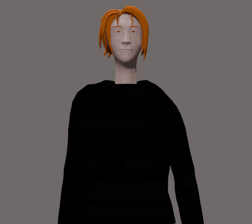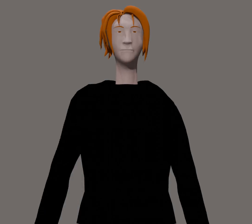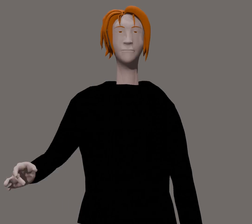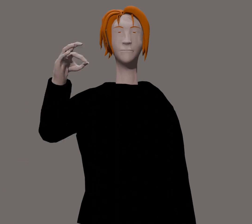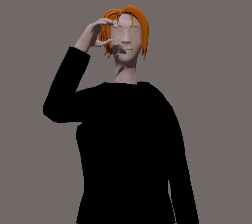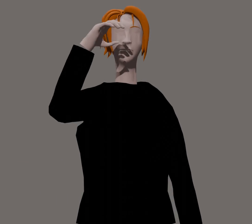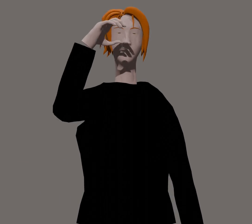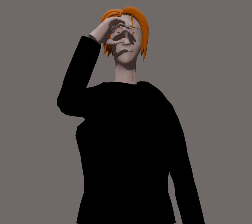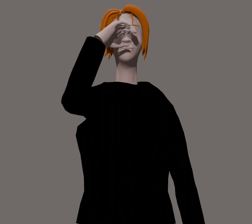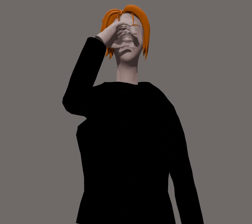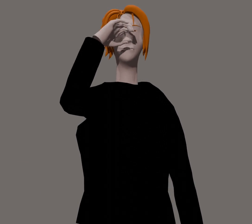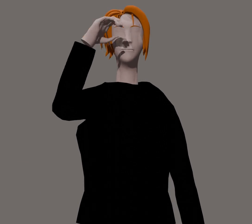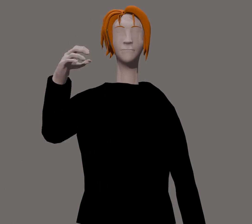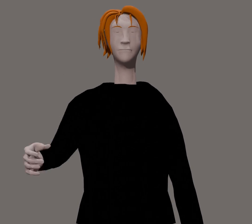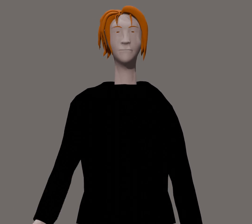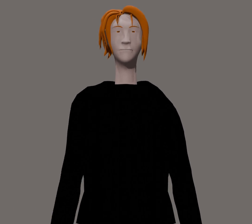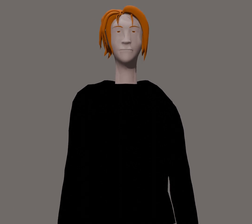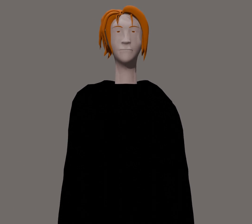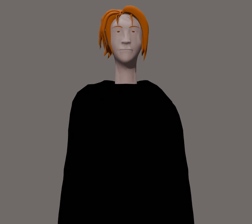Chug Drink